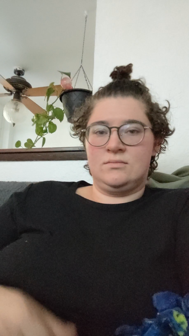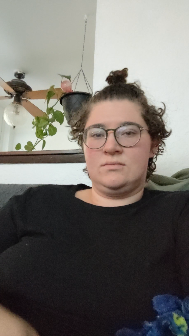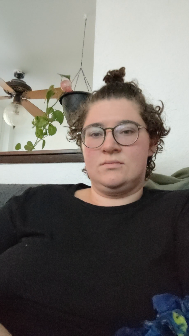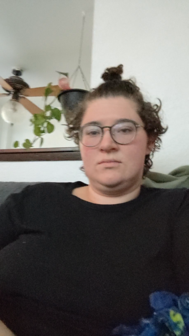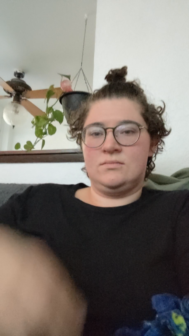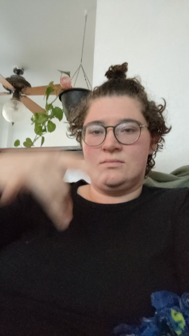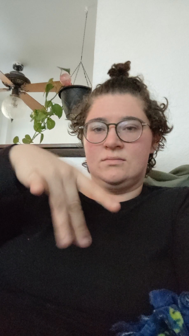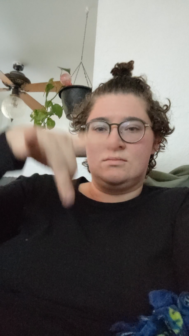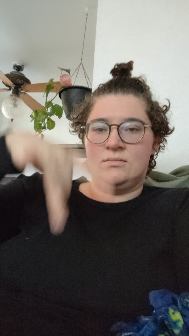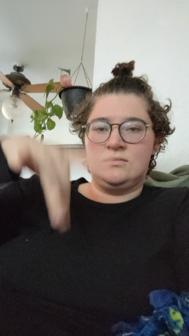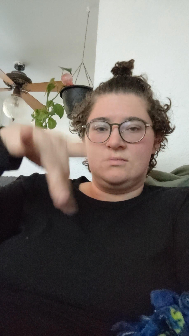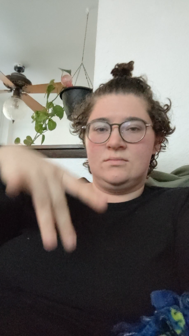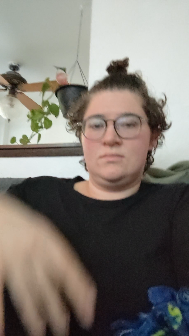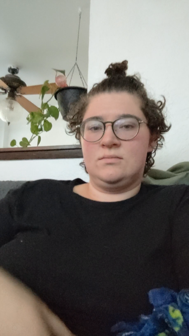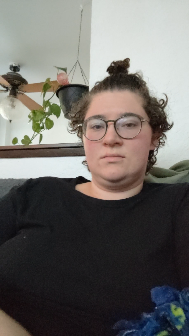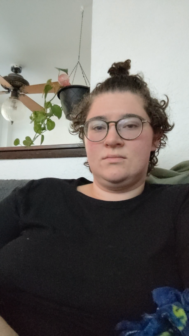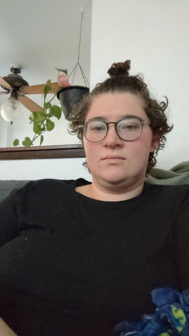pumpkin